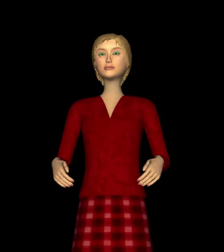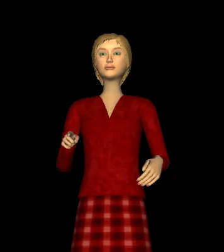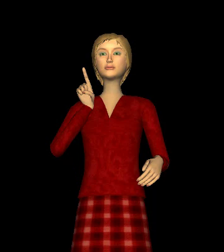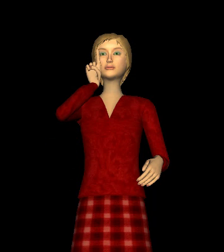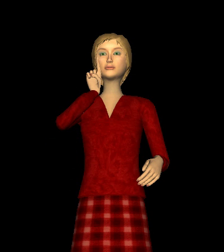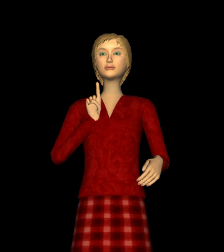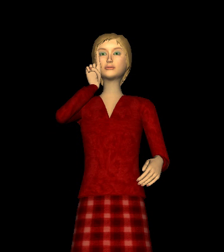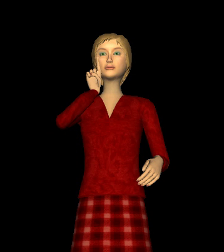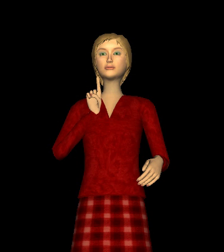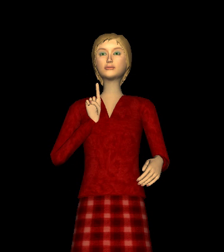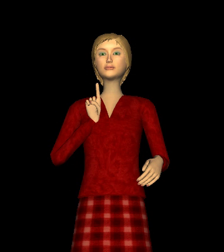بنت